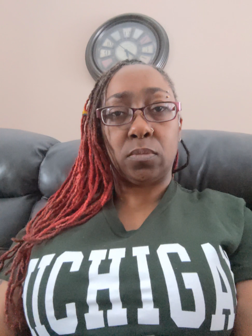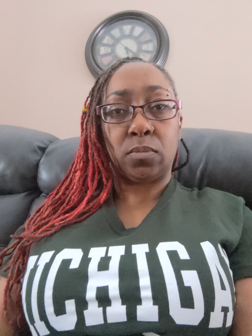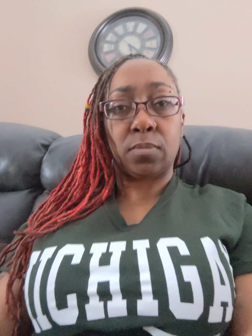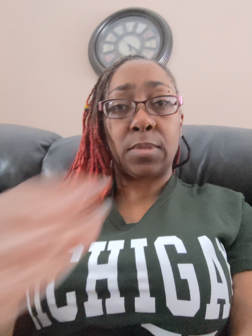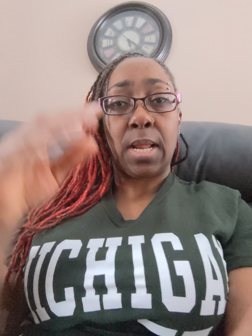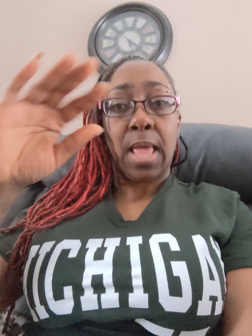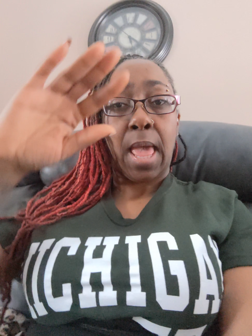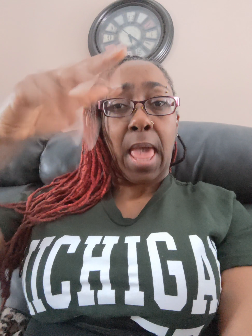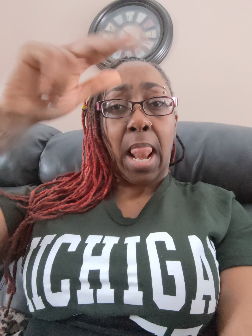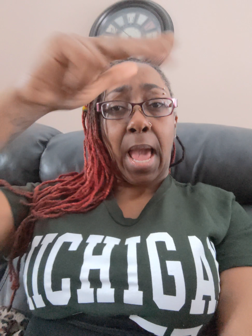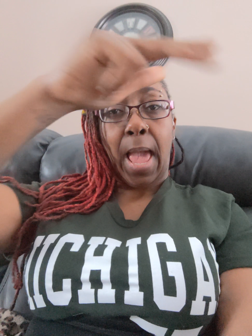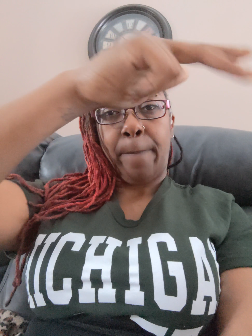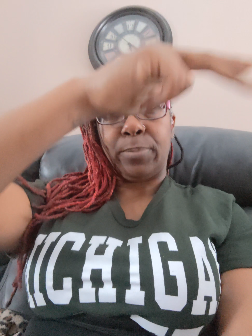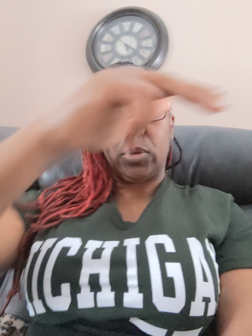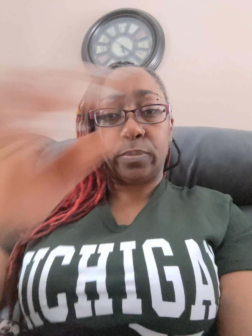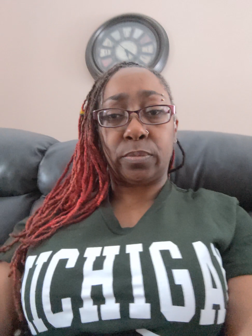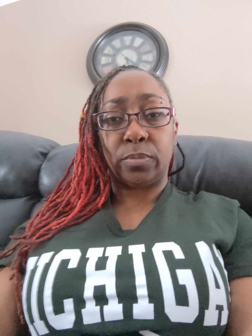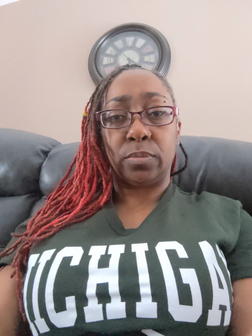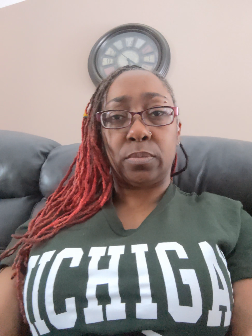helicopter